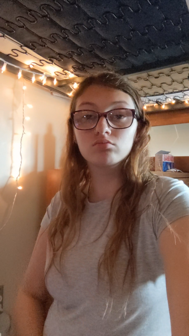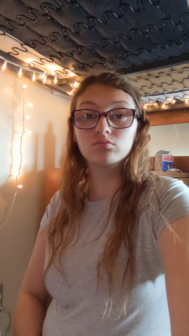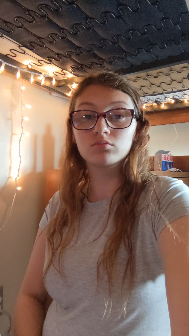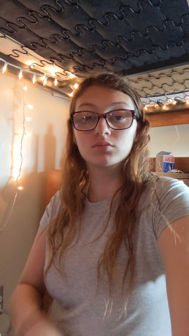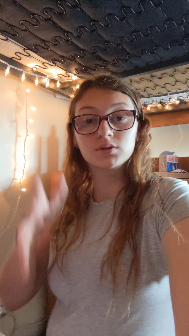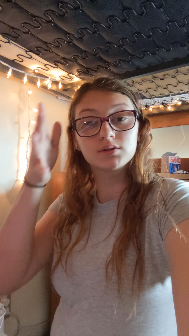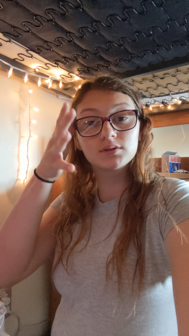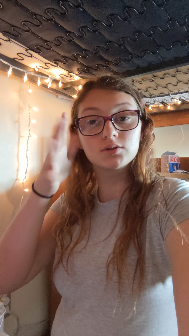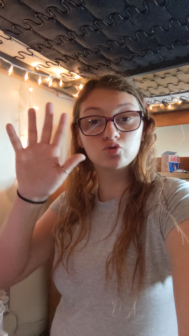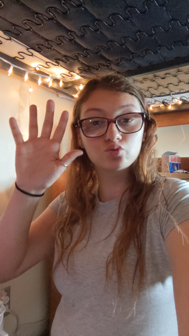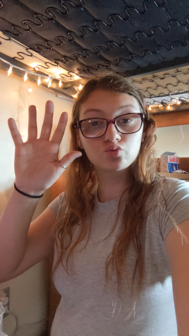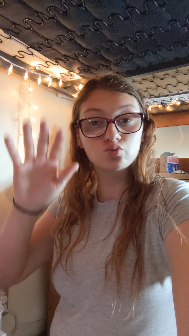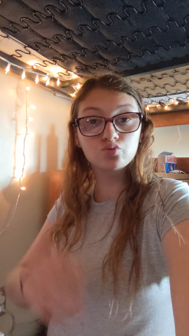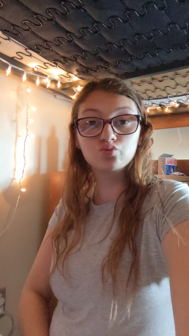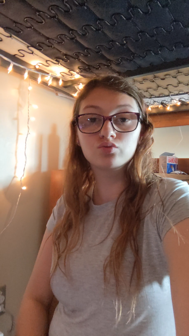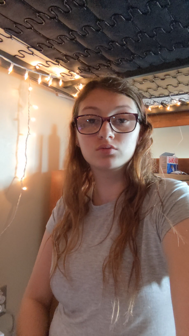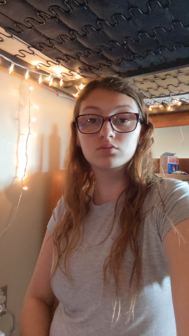deer